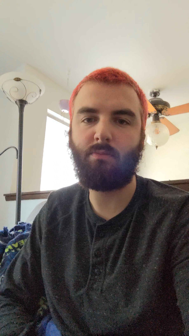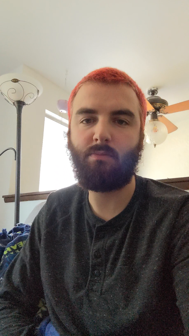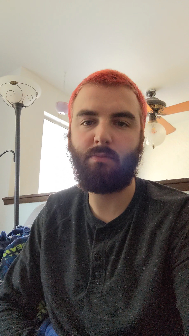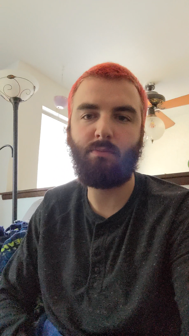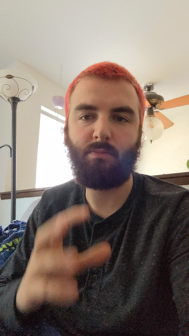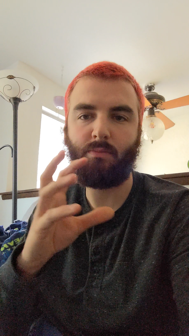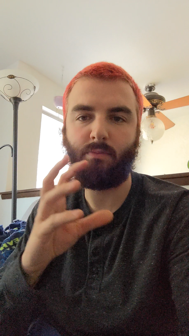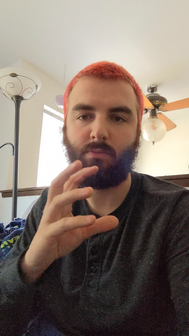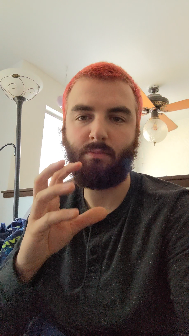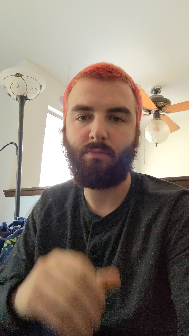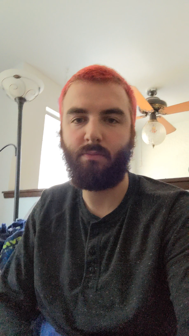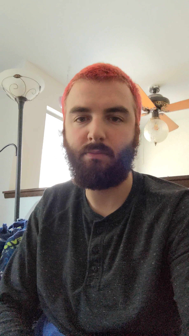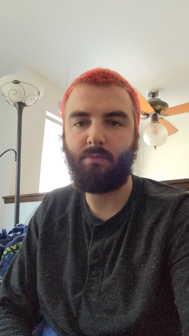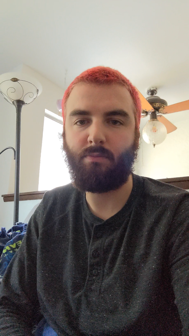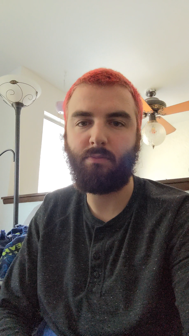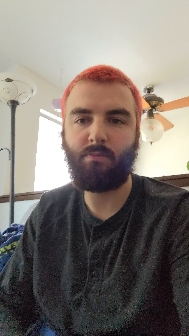ball